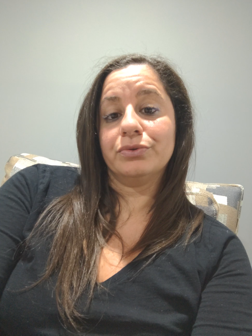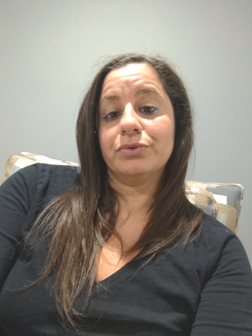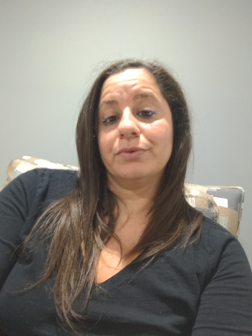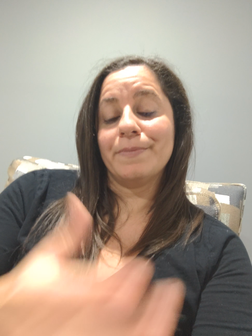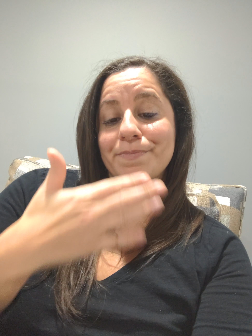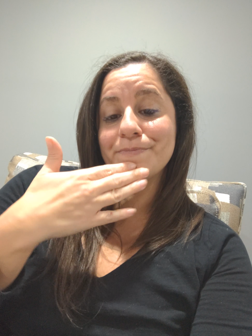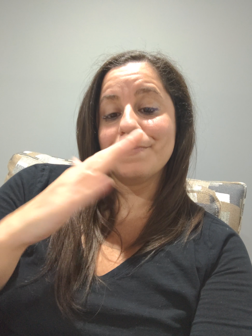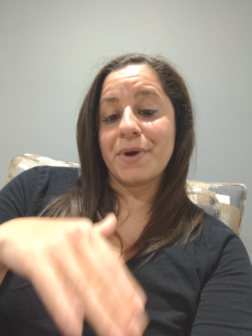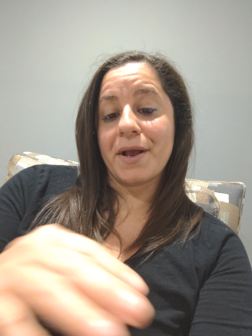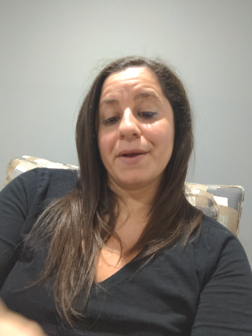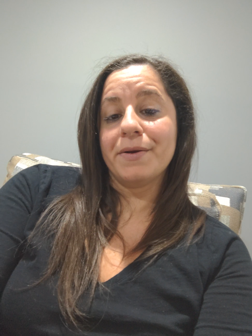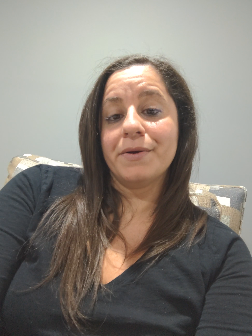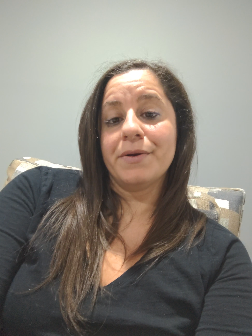bad